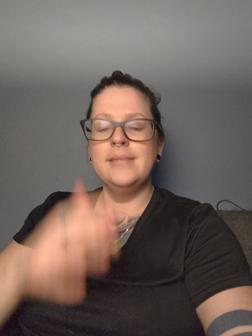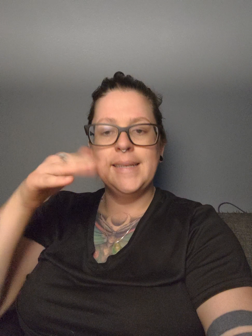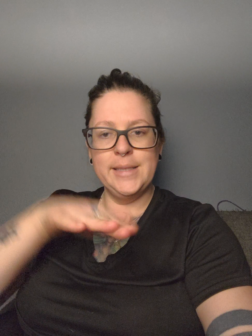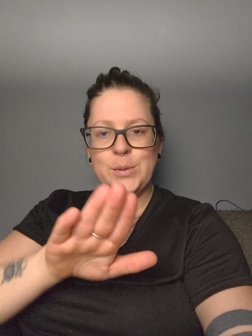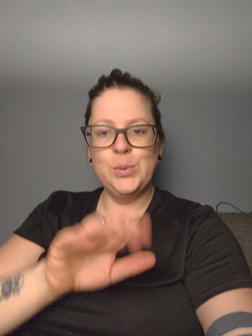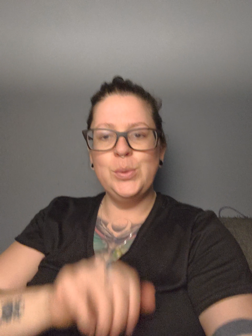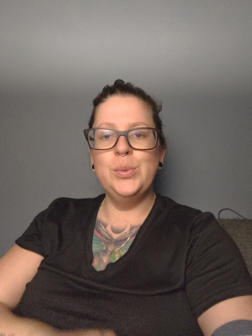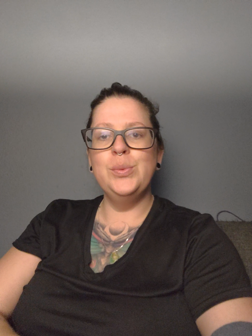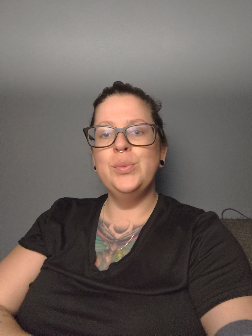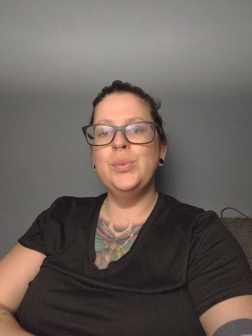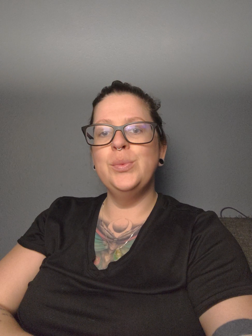into